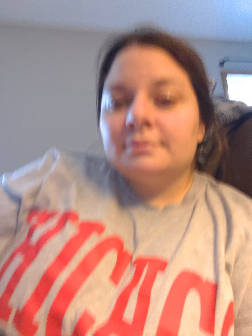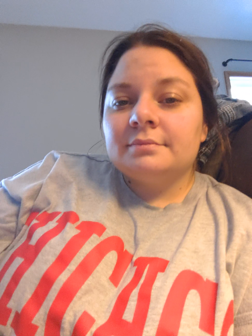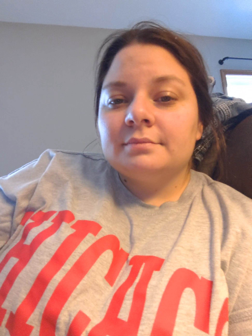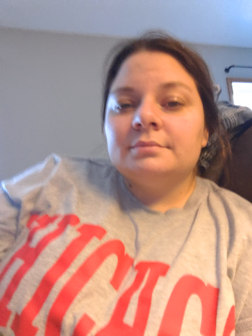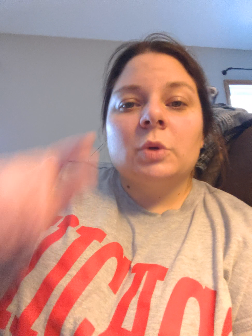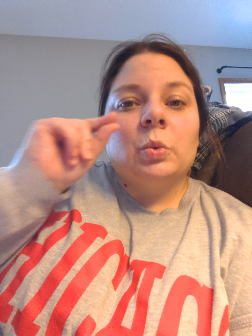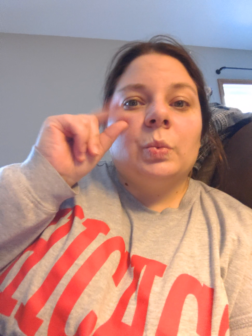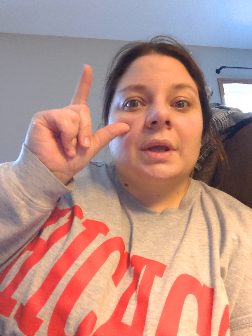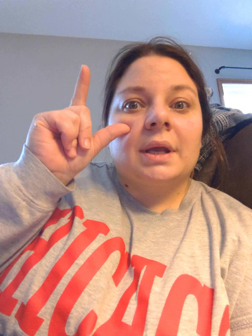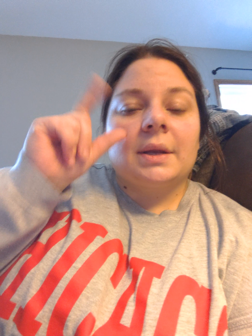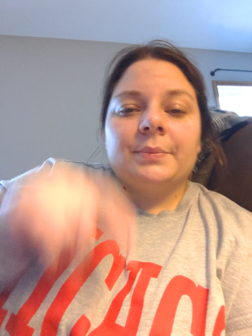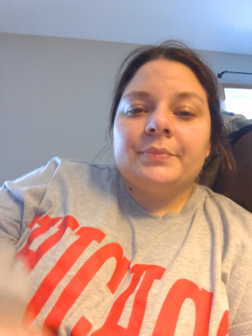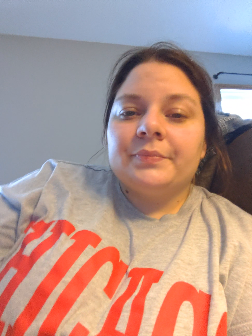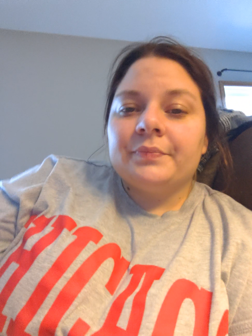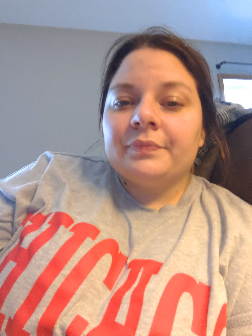wake